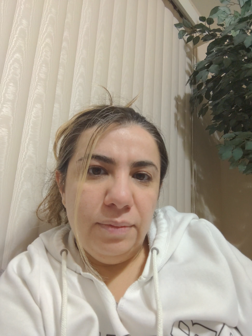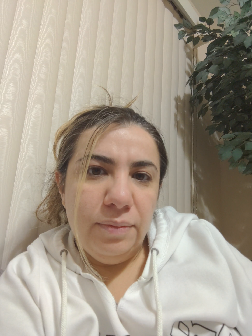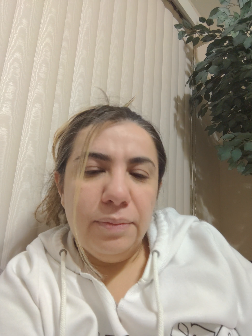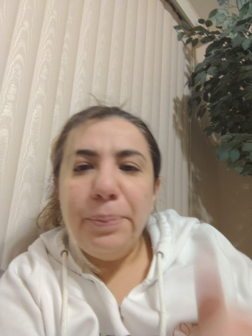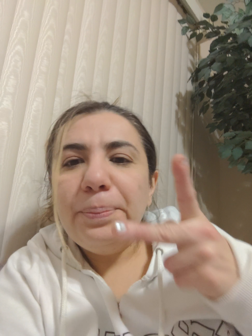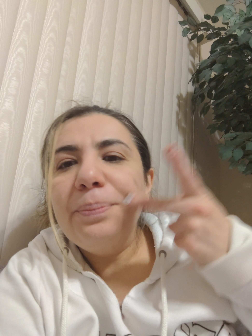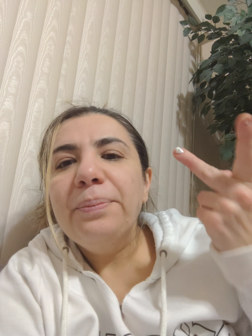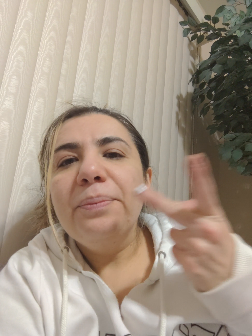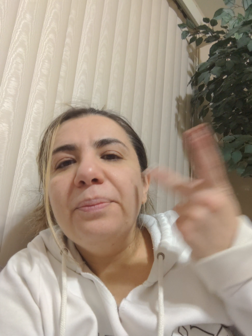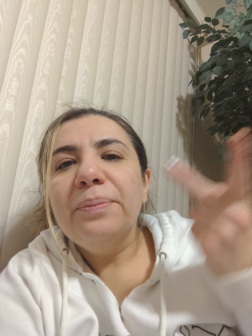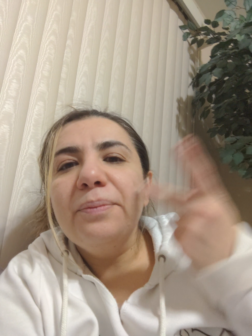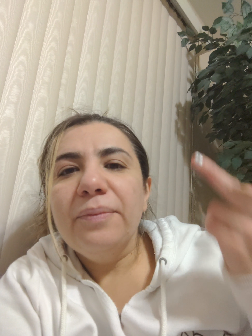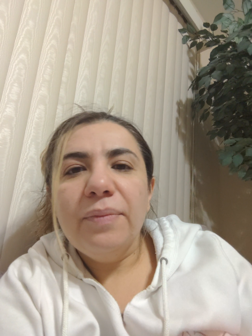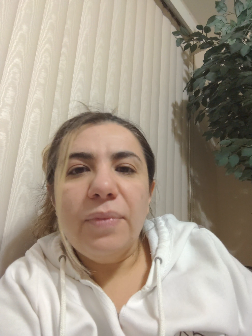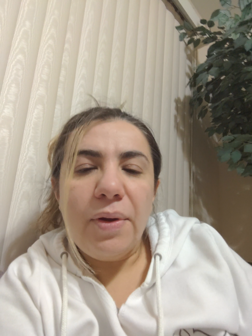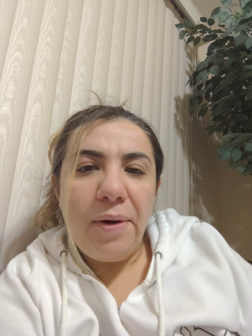kitty